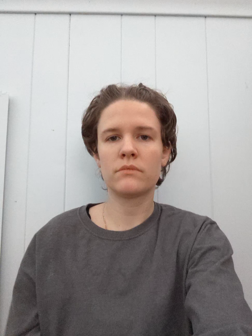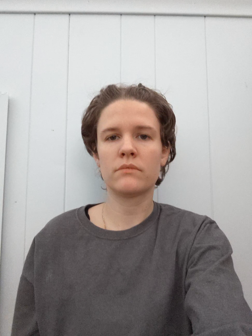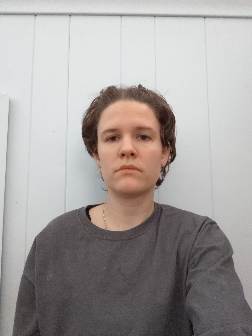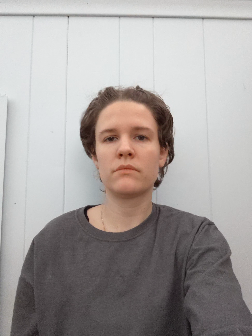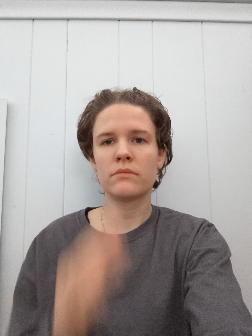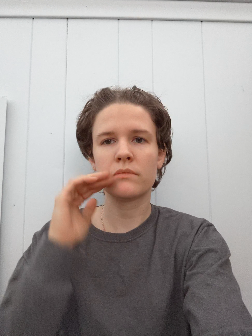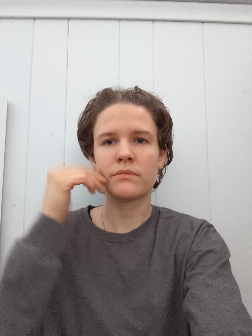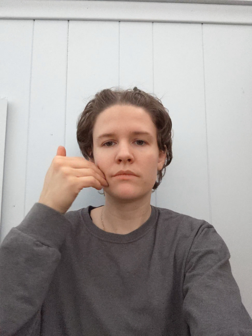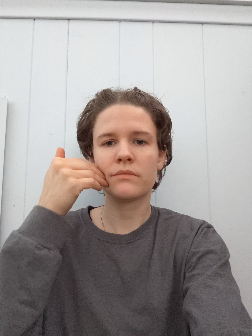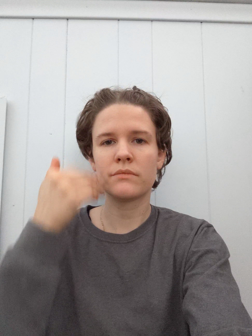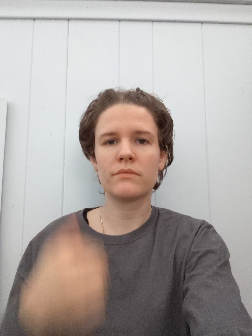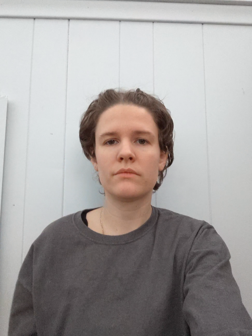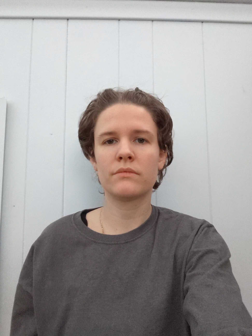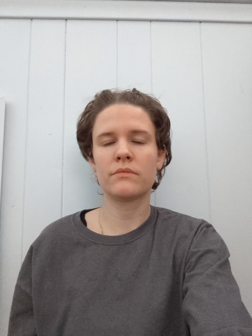smile